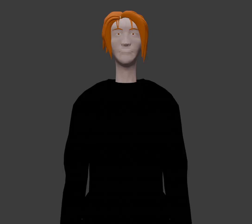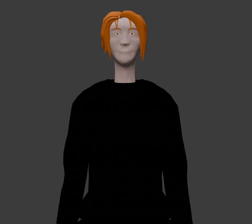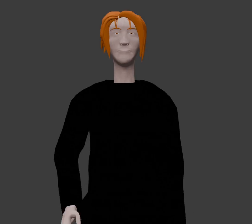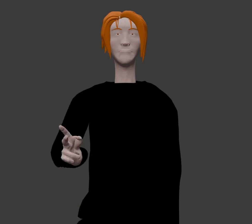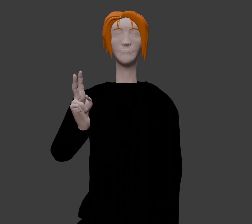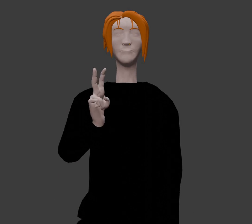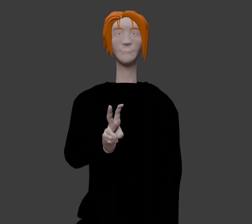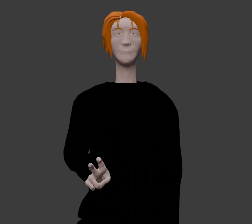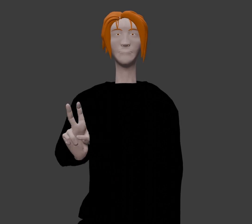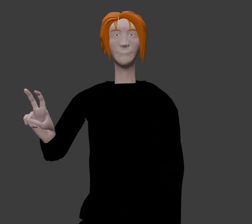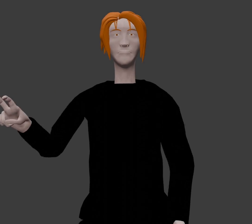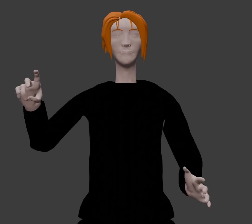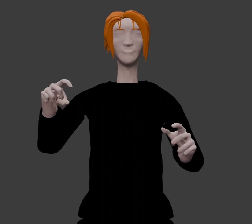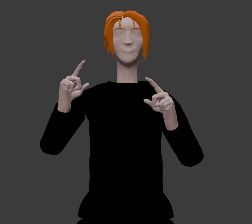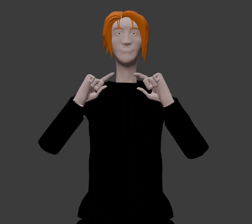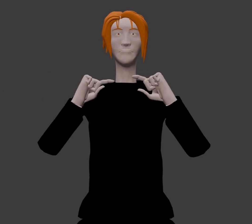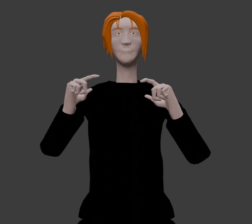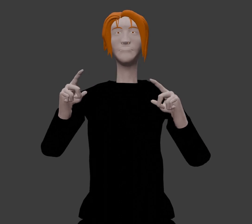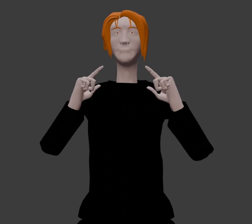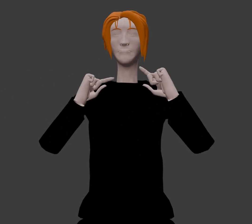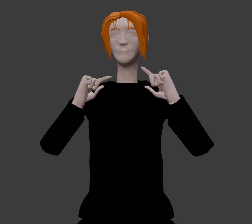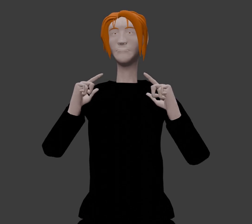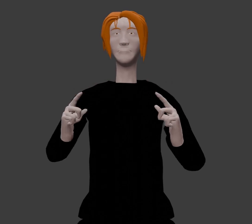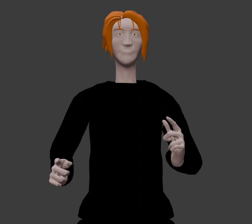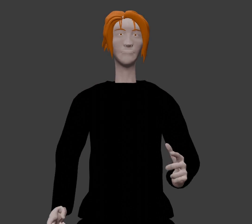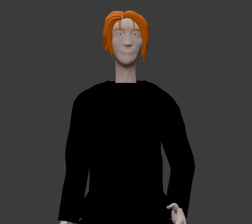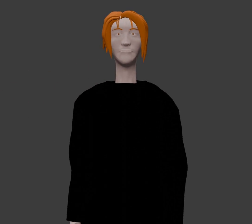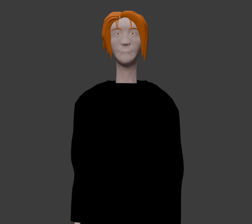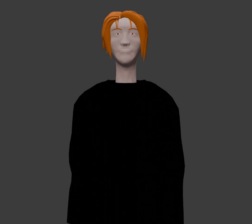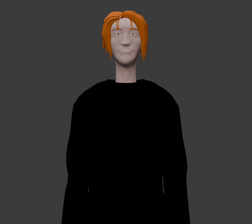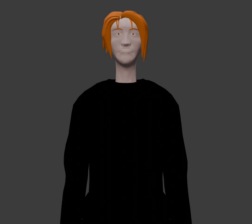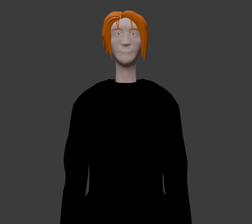Backpacking